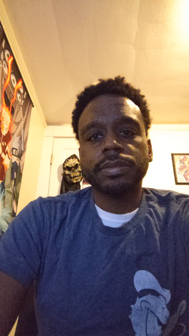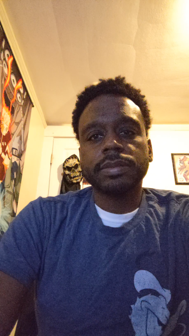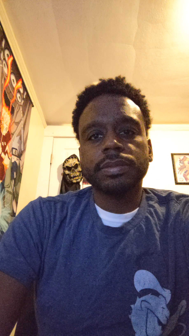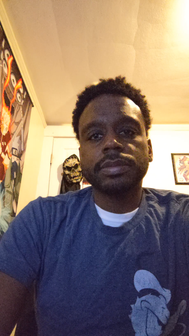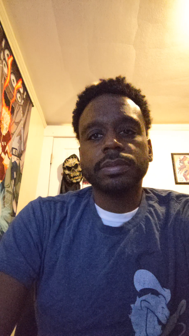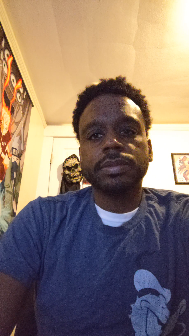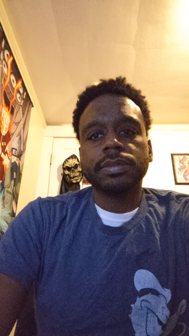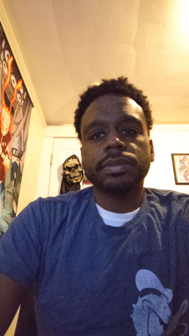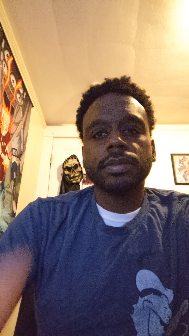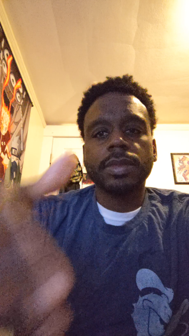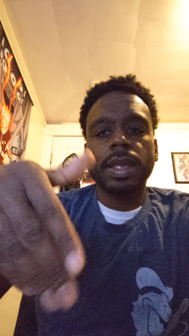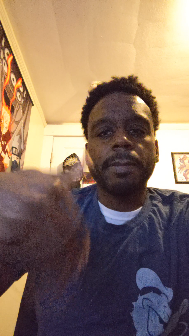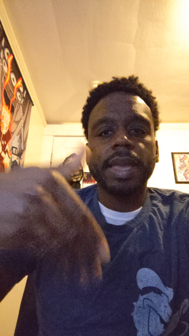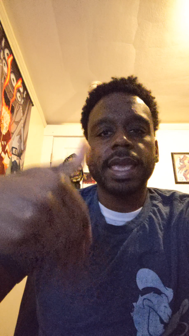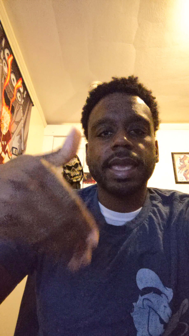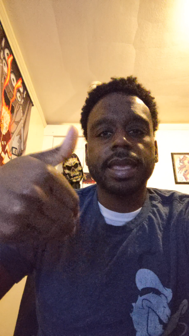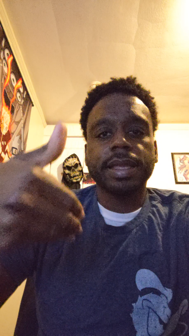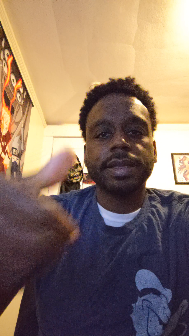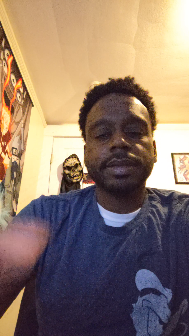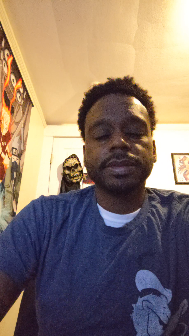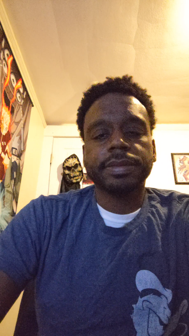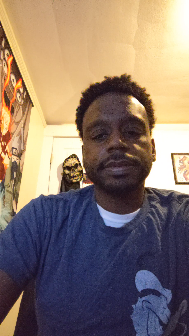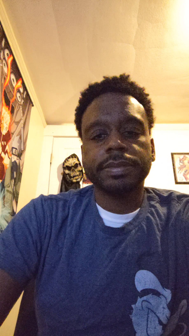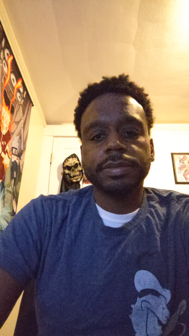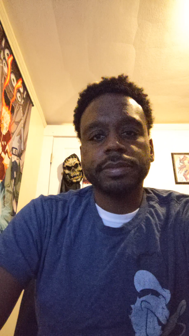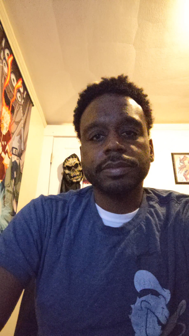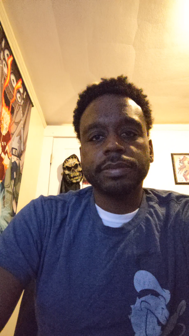pants